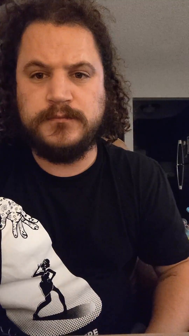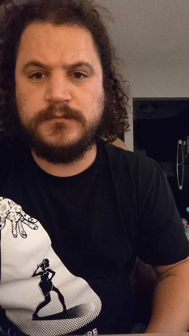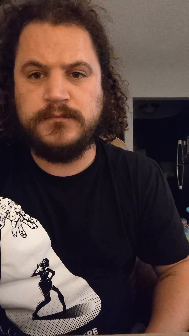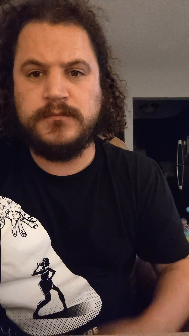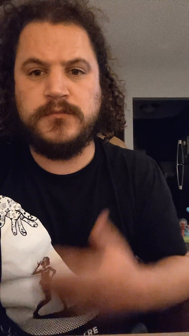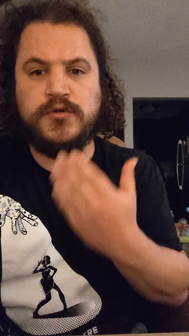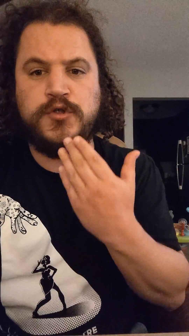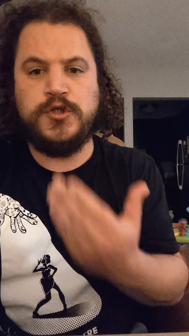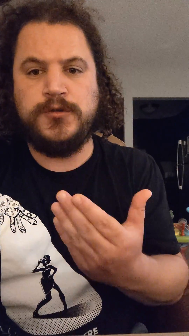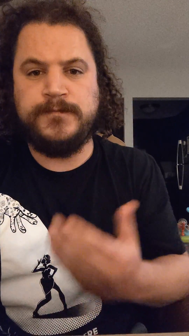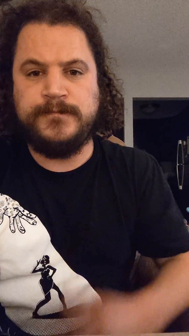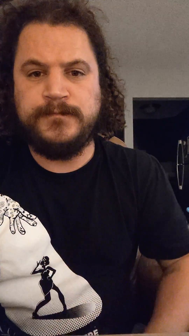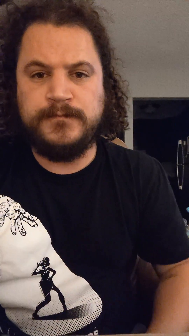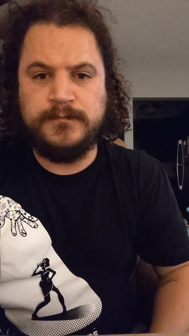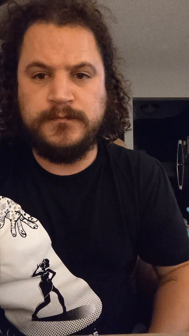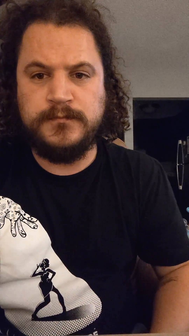good